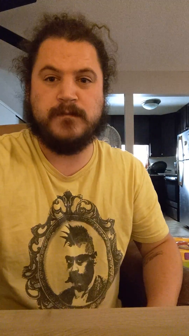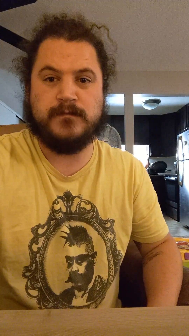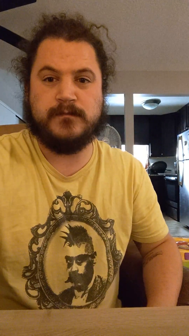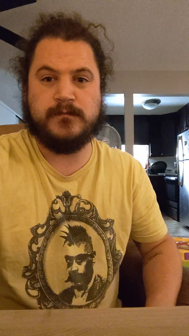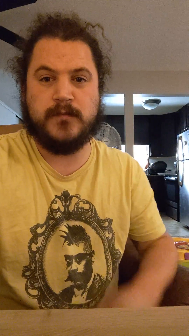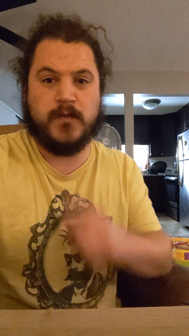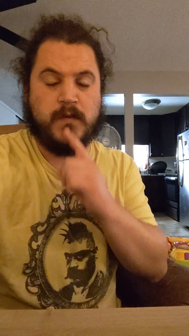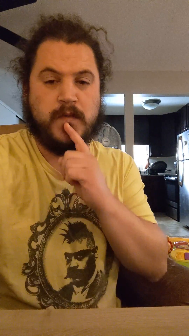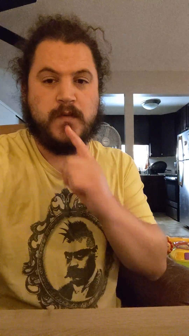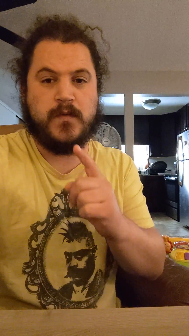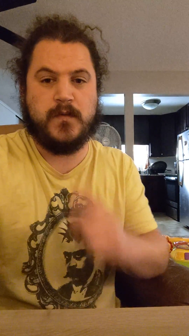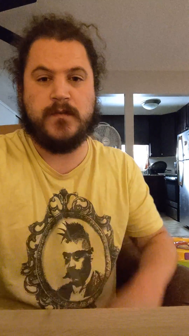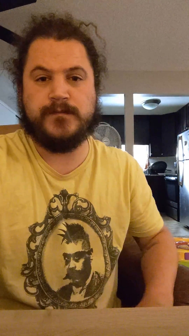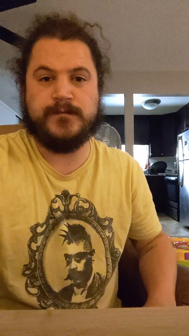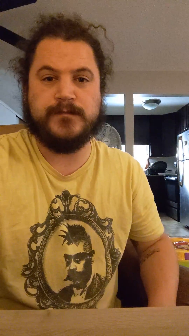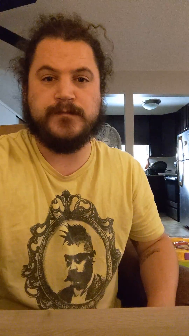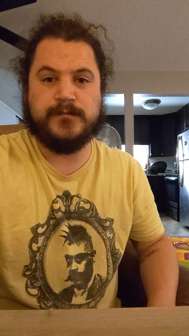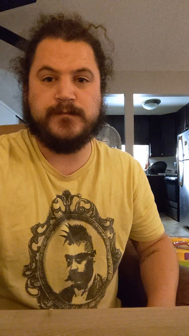are